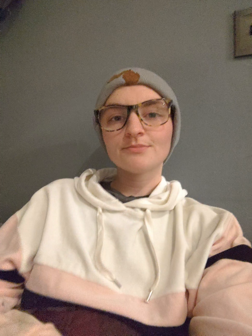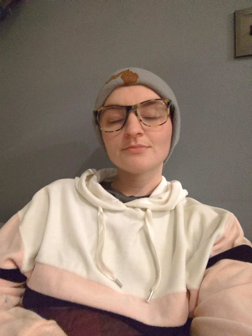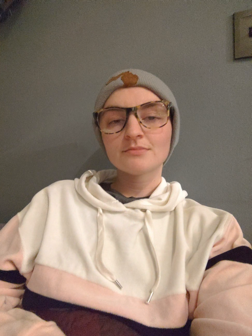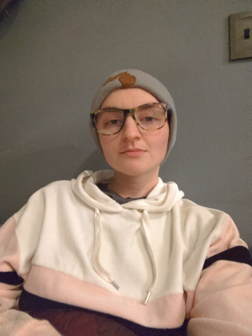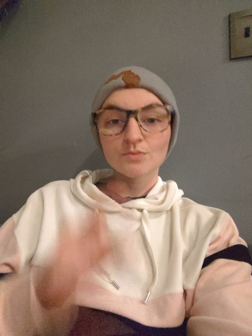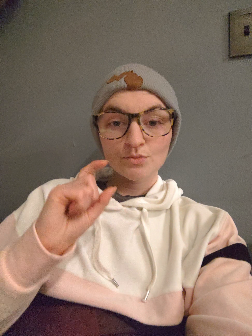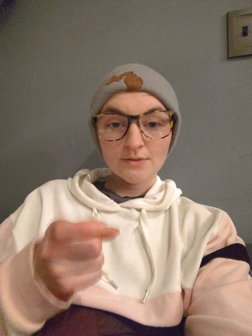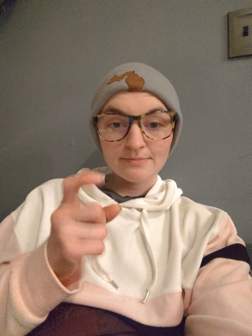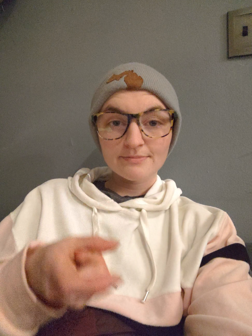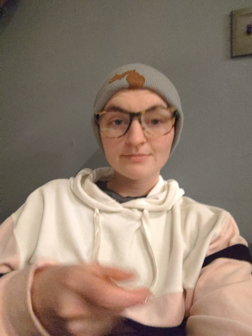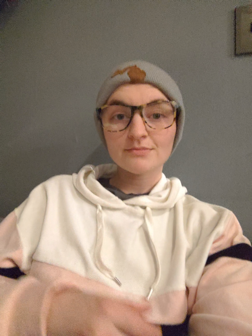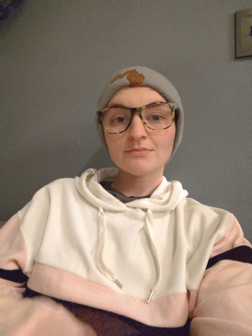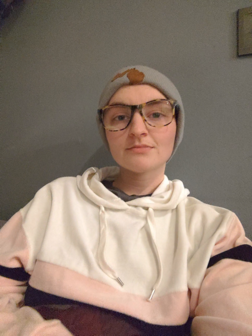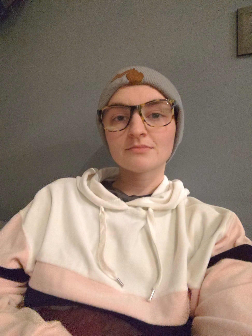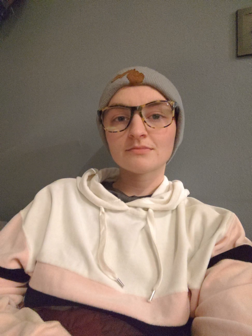gift